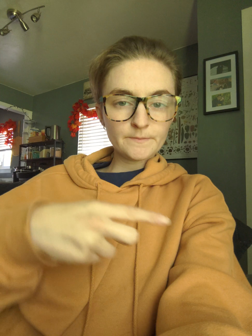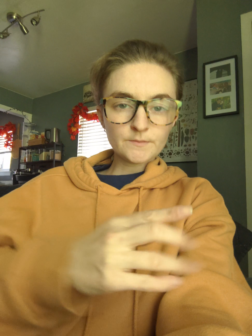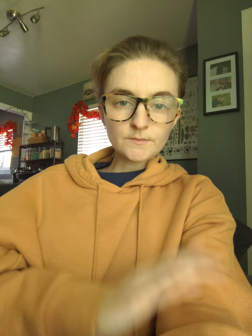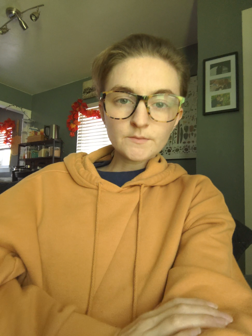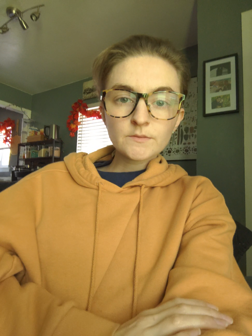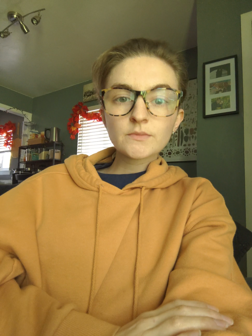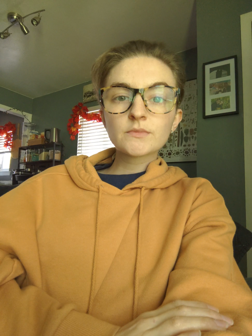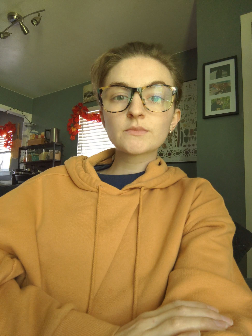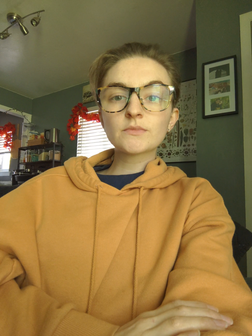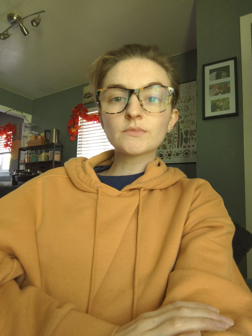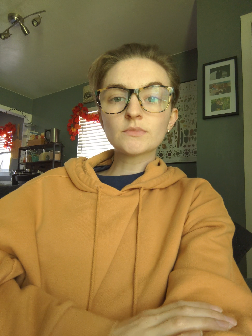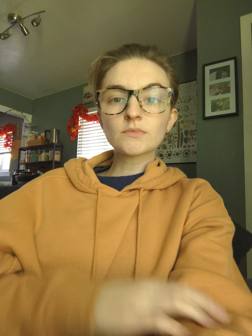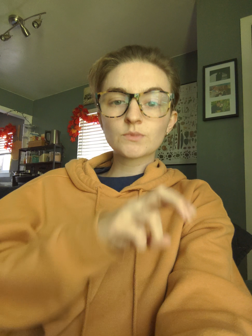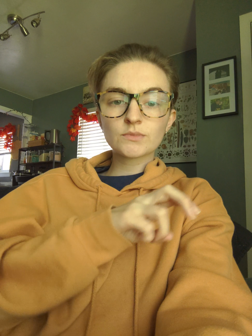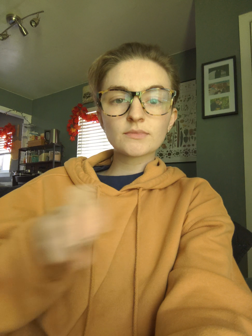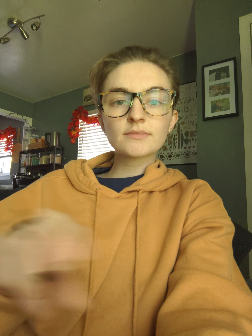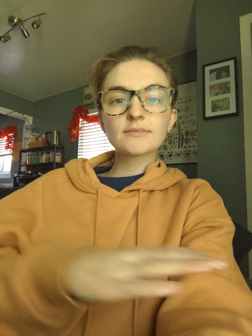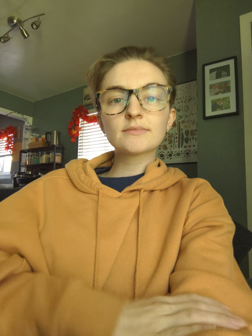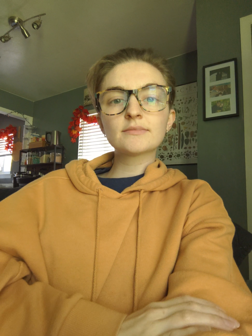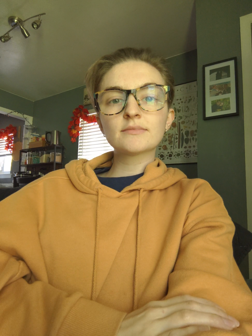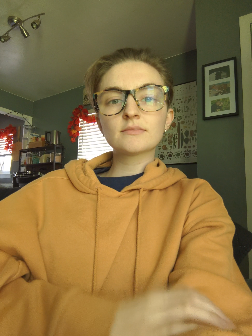porch